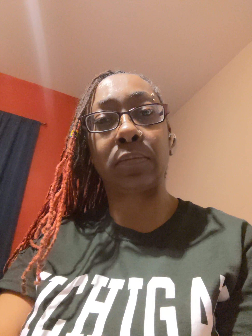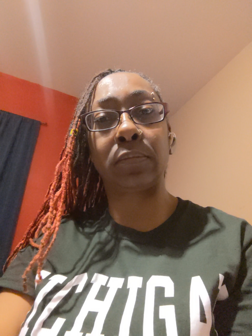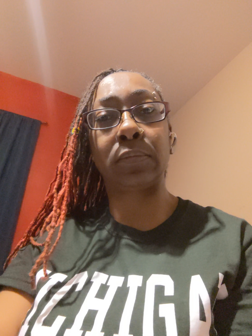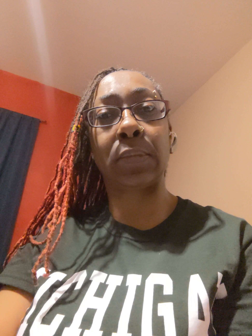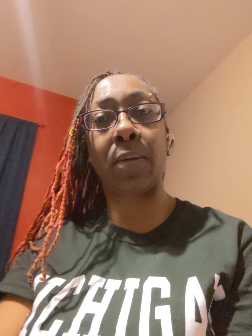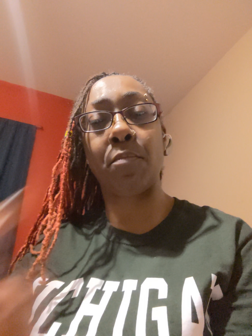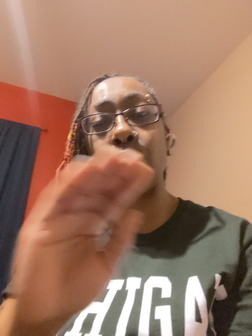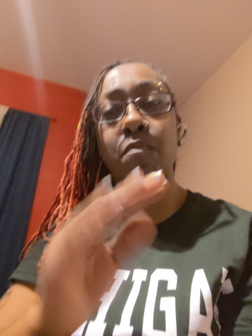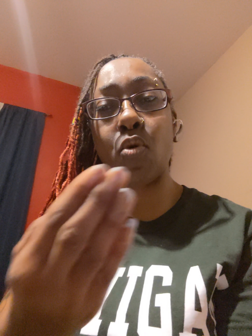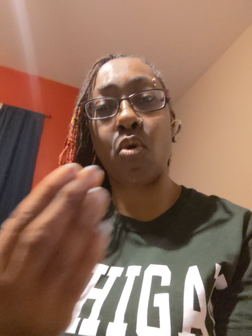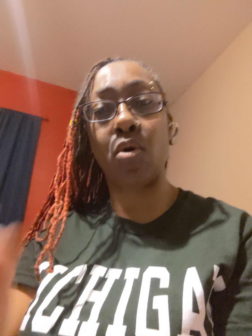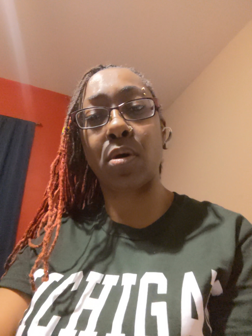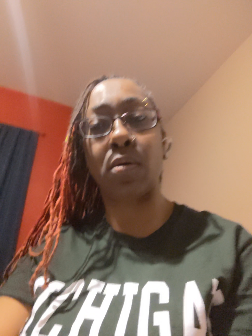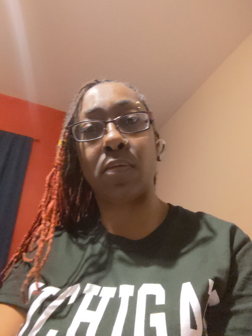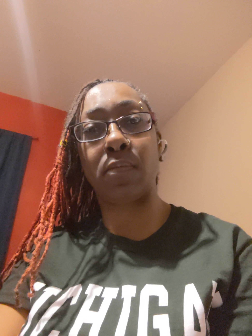book